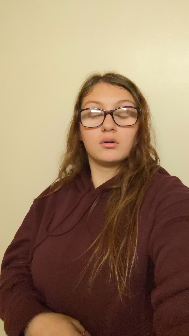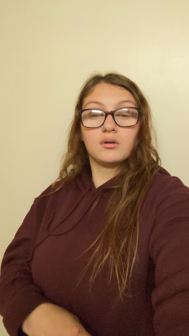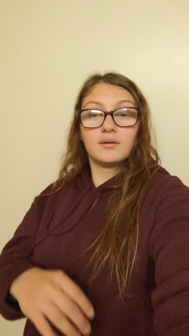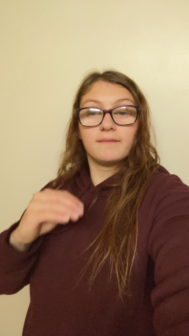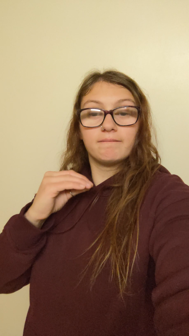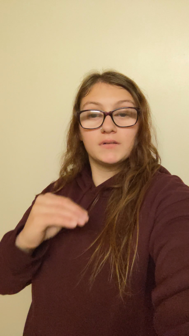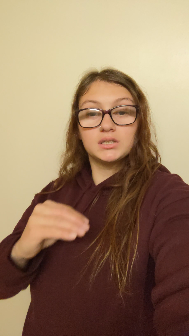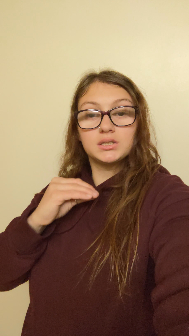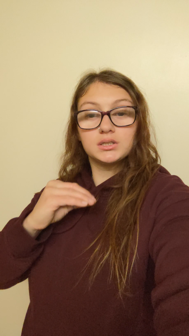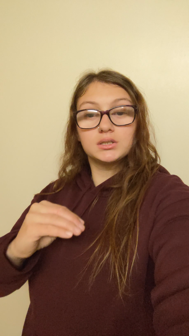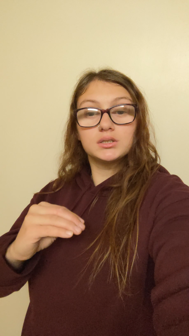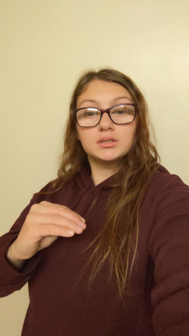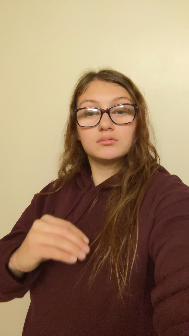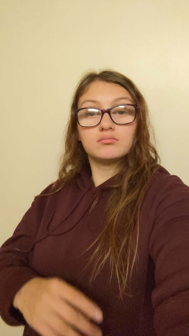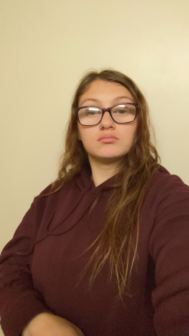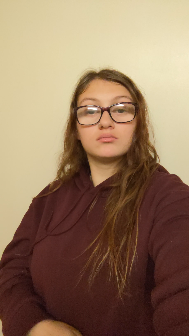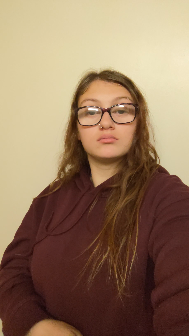fix